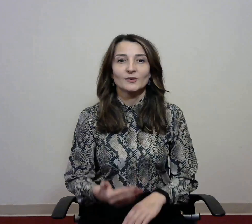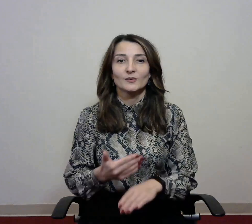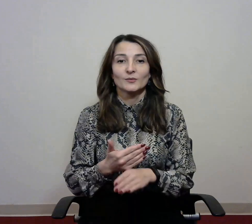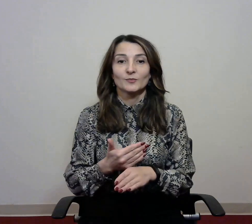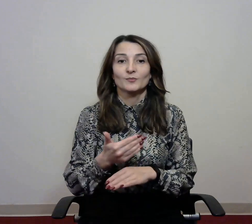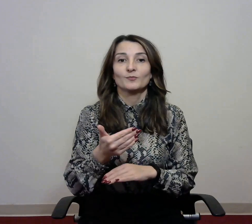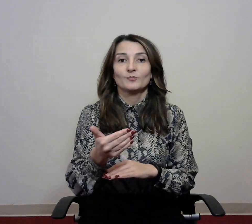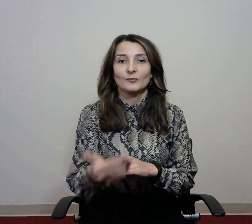gecikmək